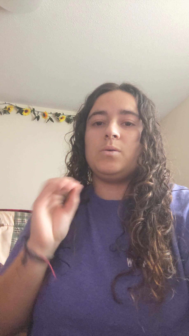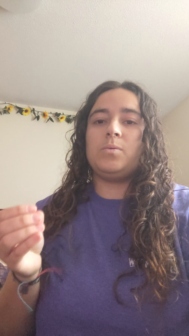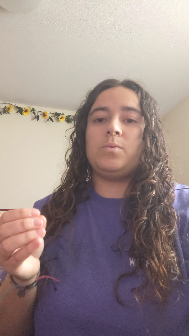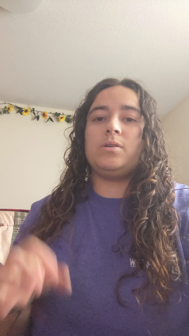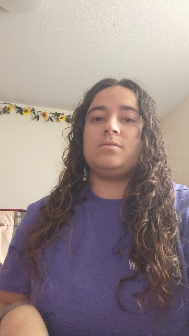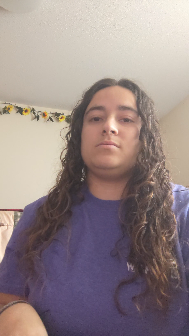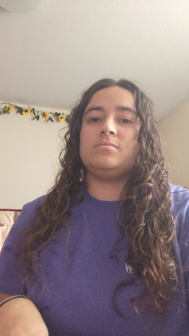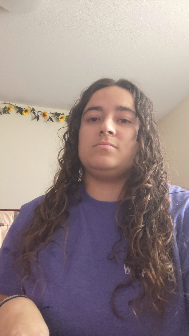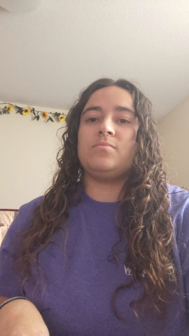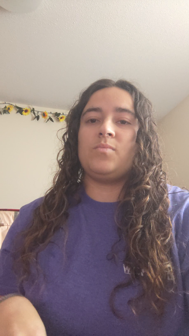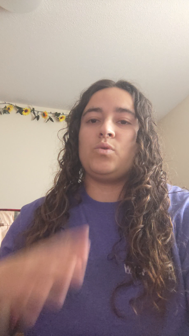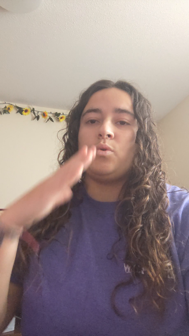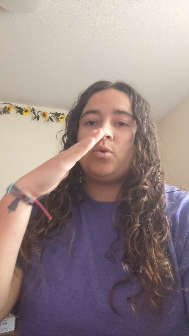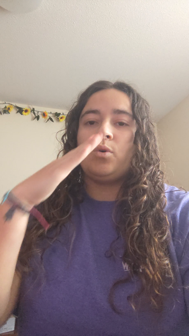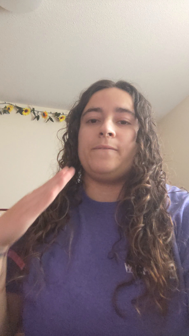roof